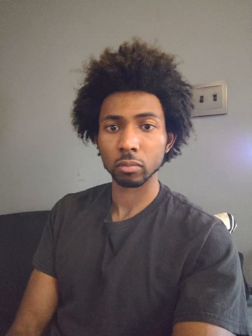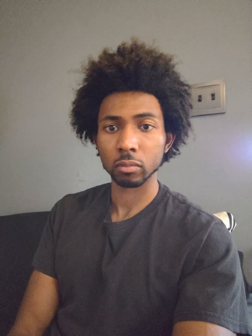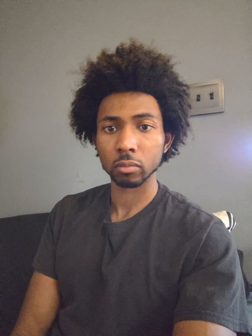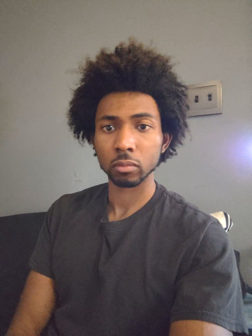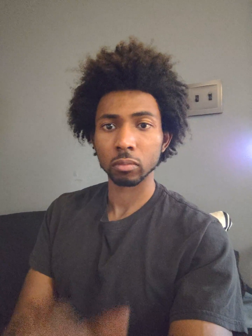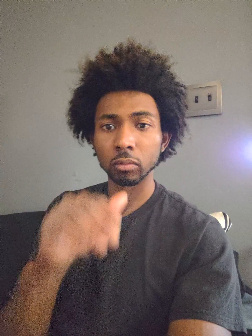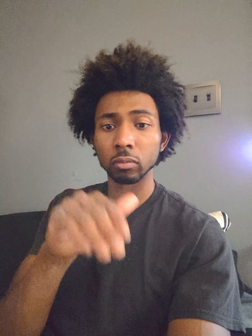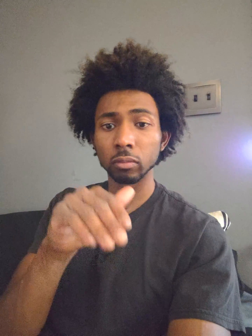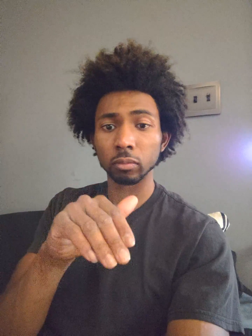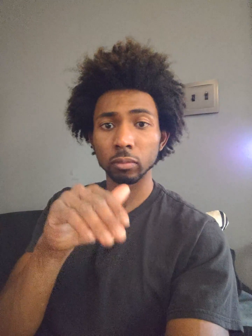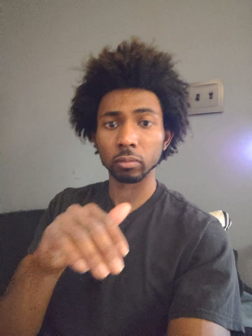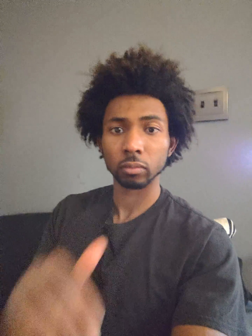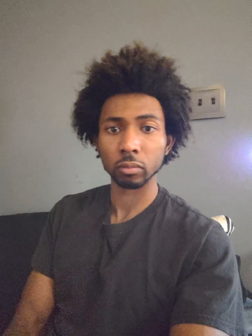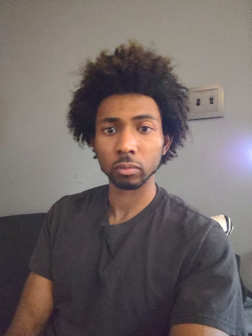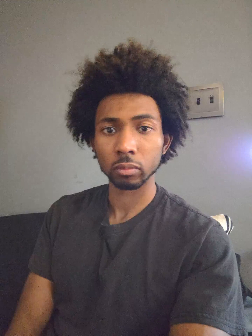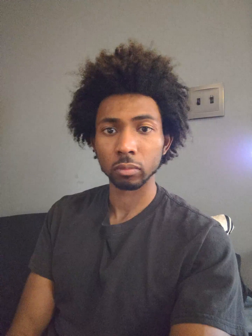doctor